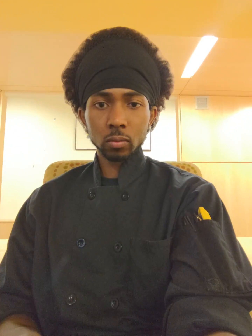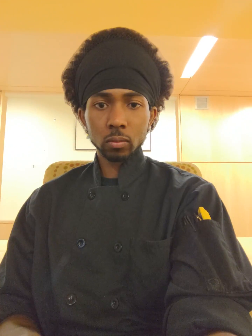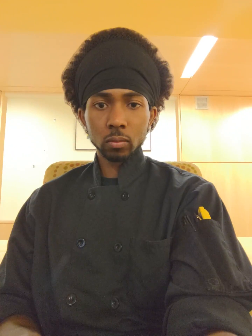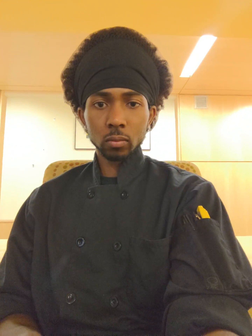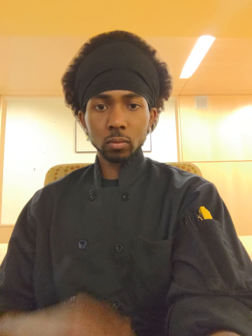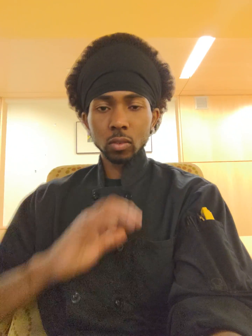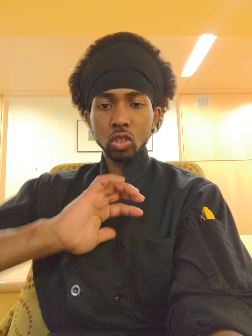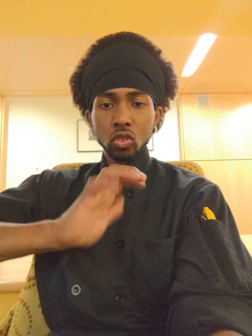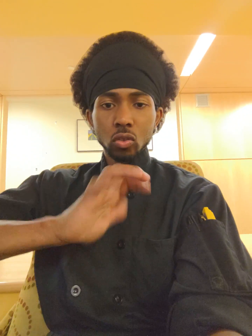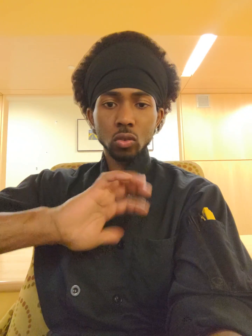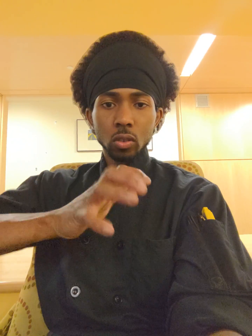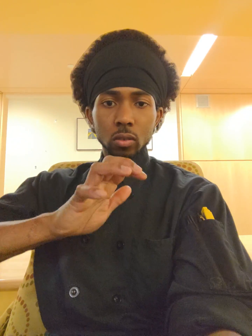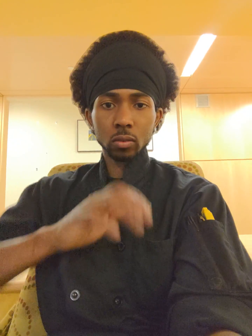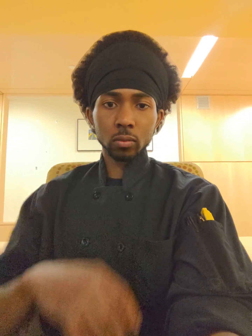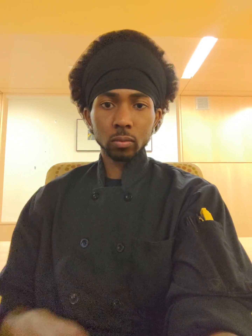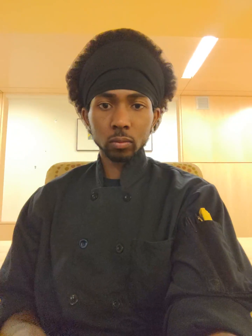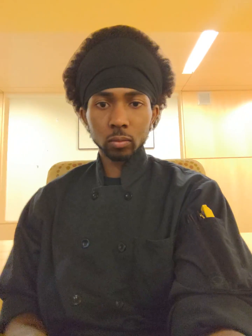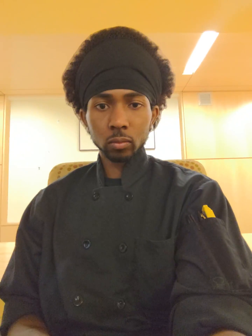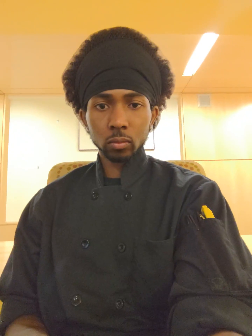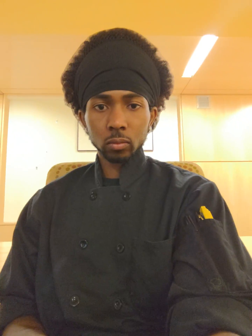cheese